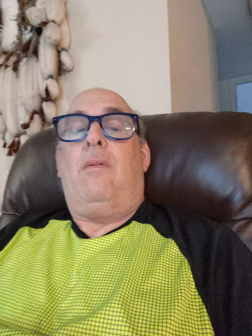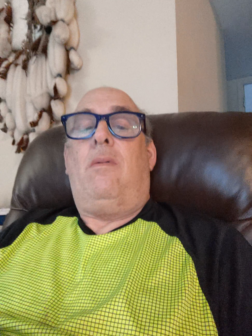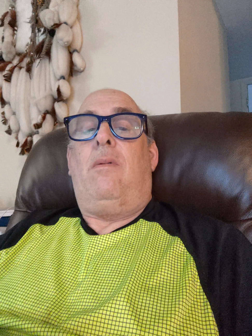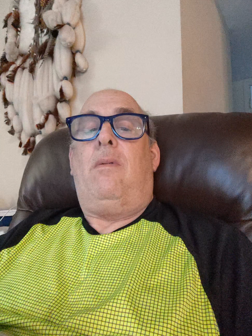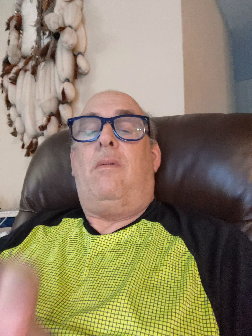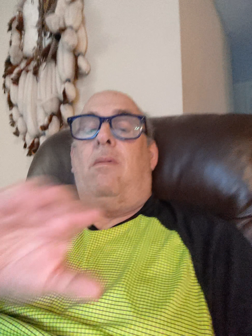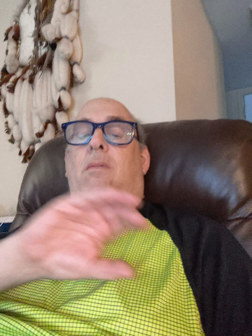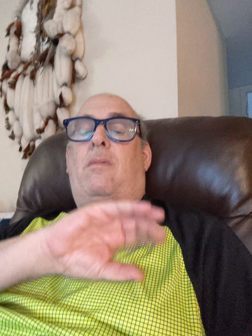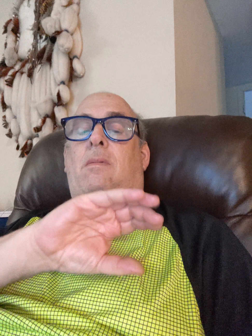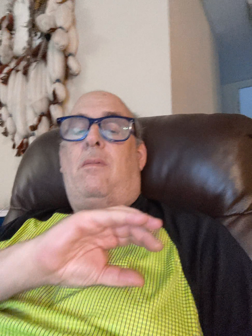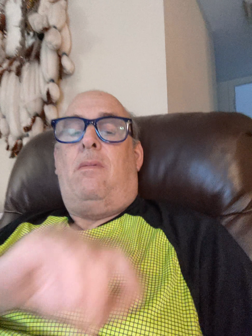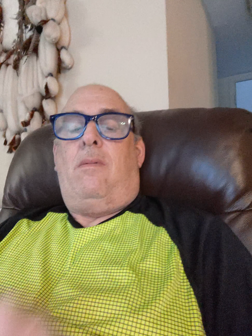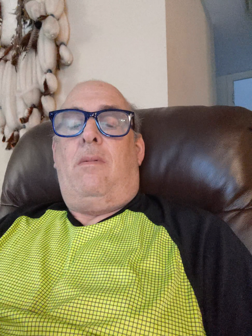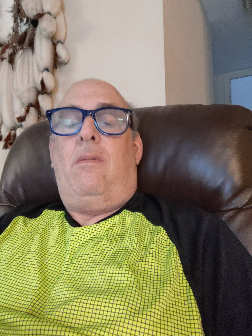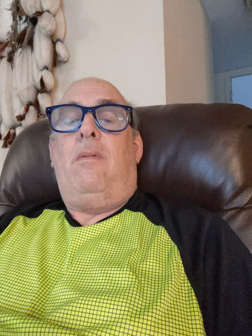police